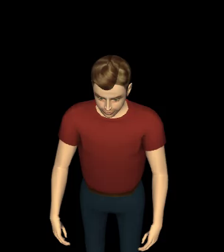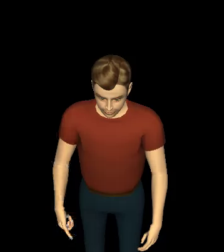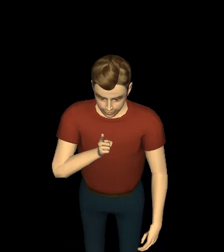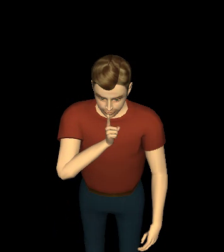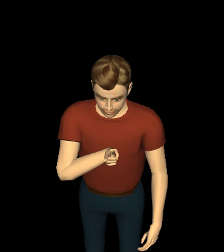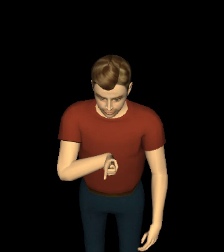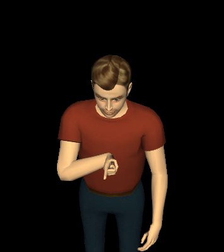طلب